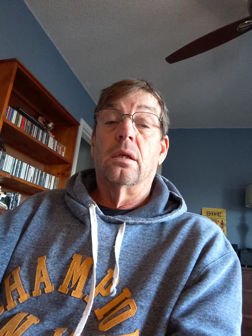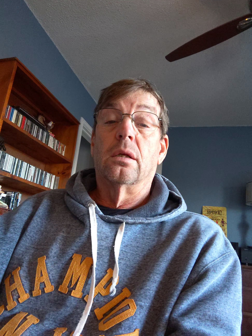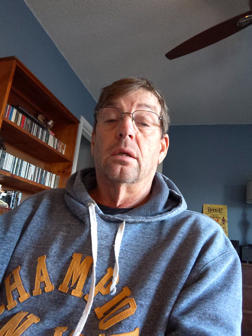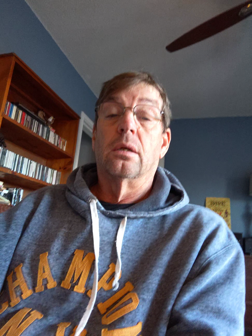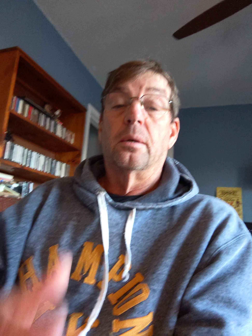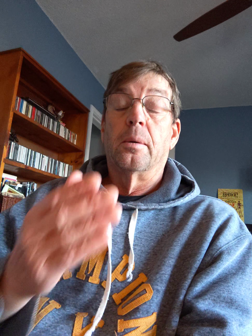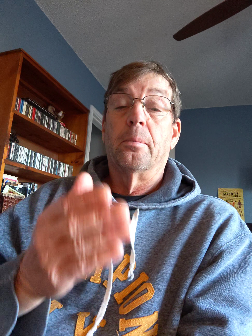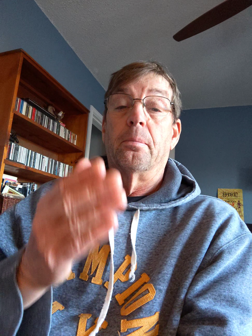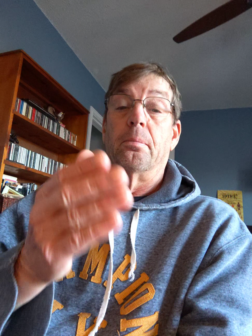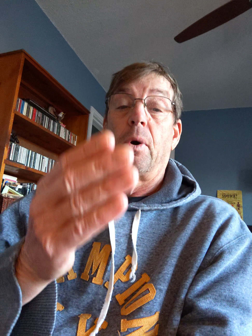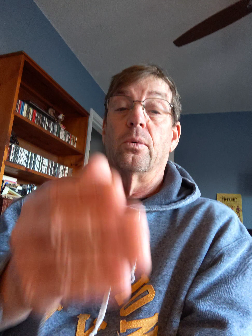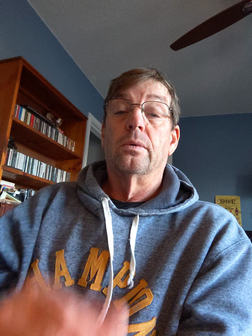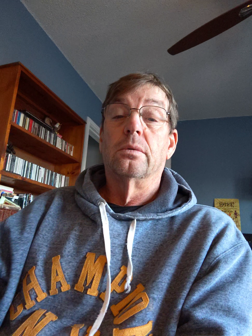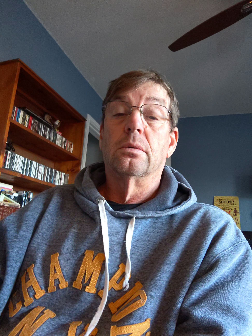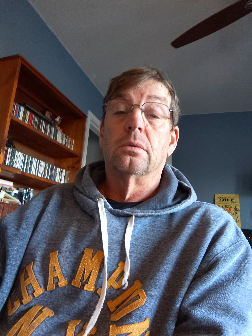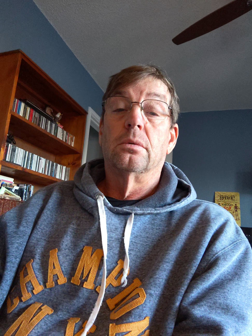boat